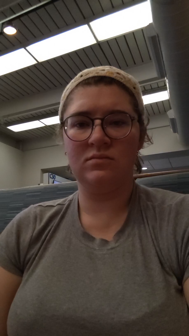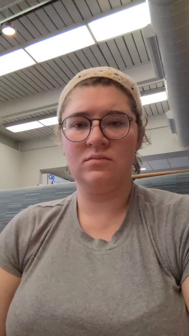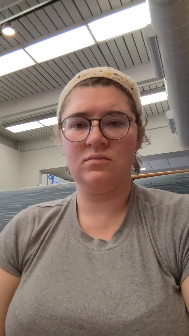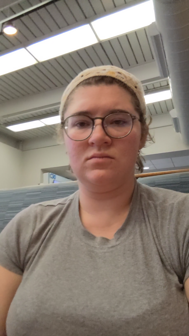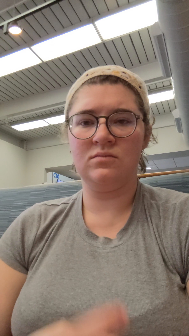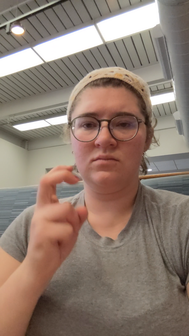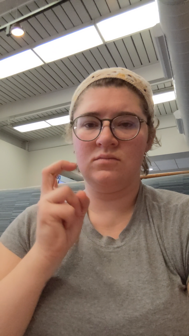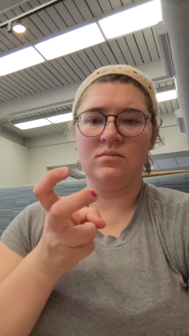hard